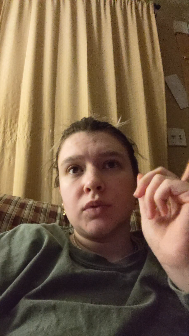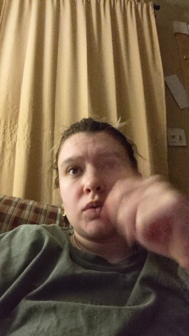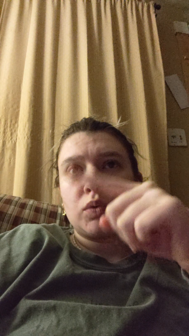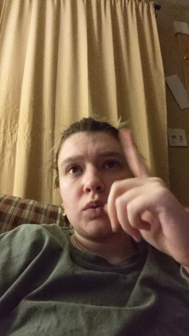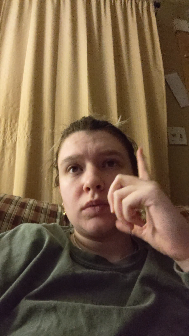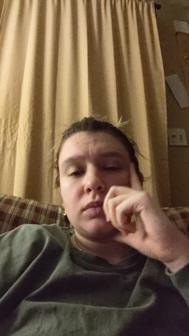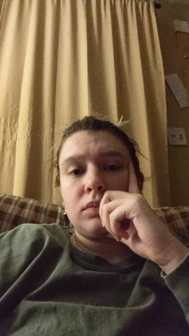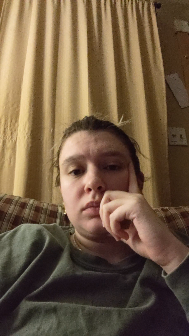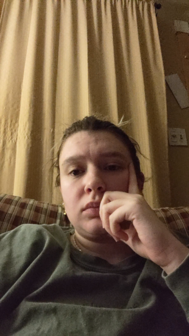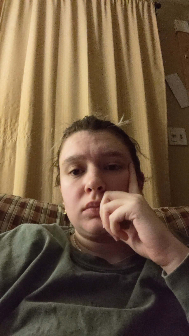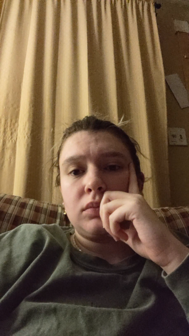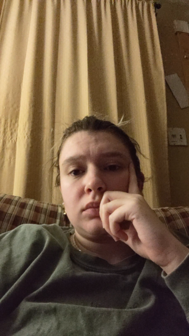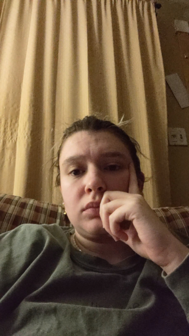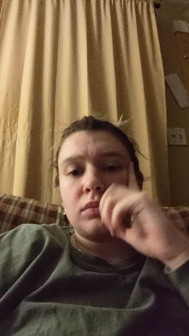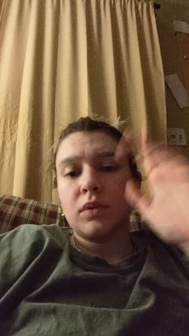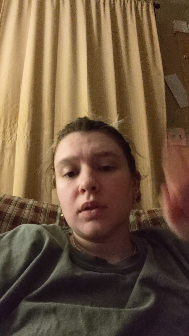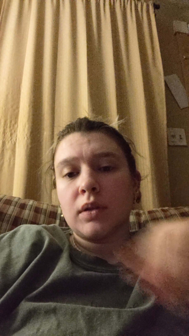kick